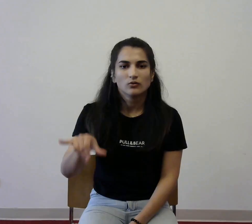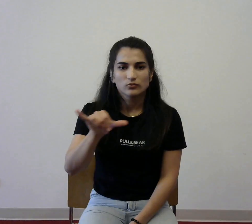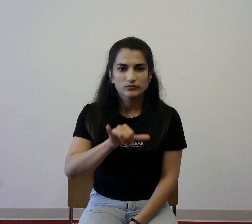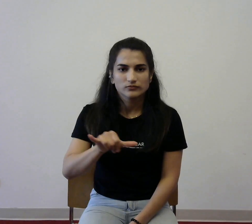harda